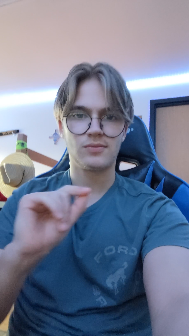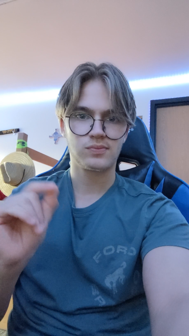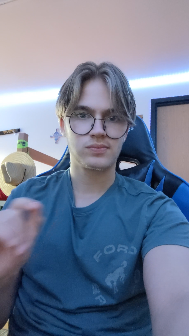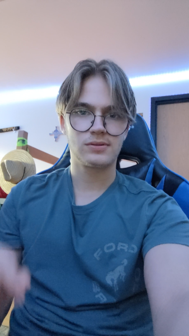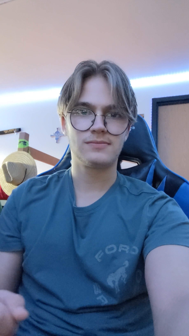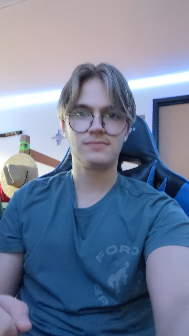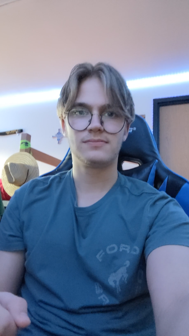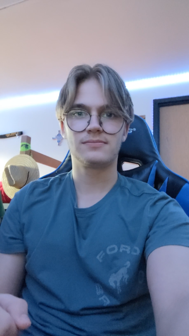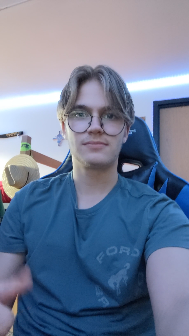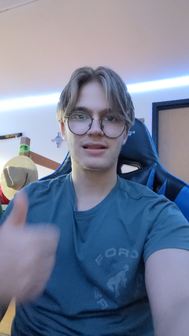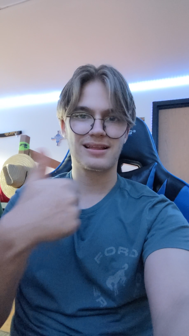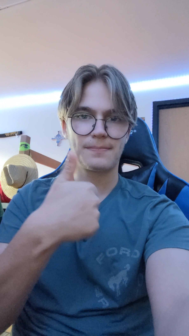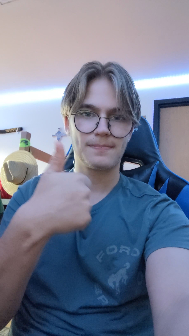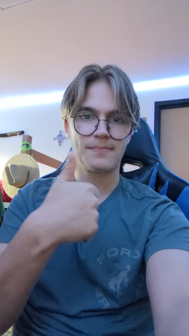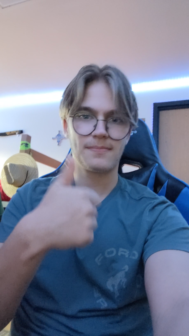game